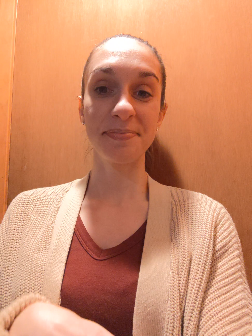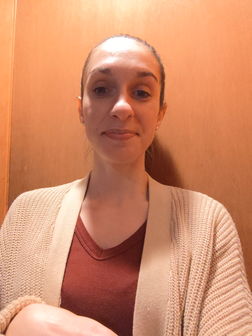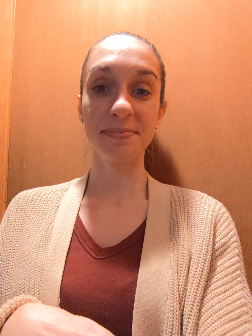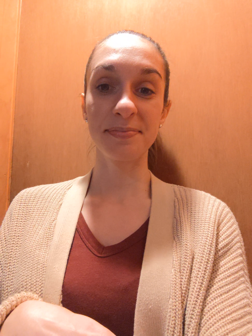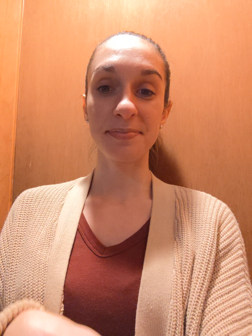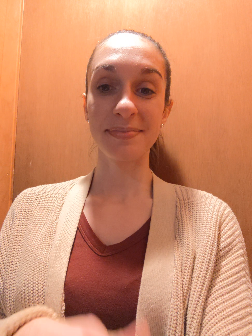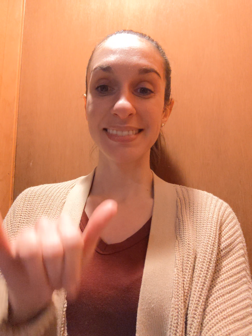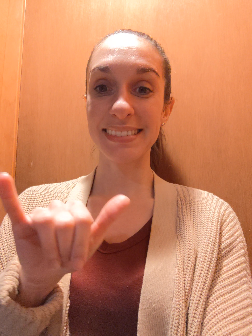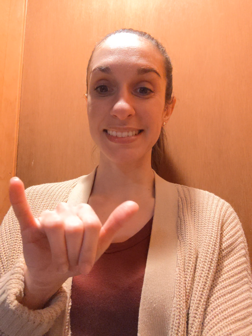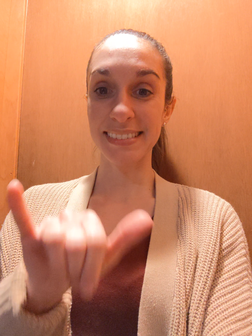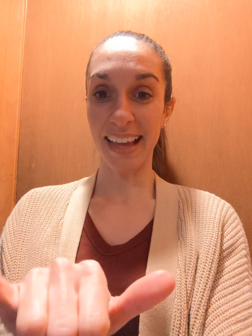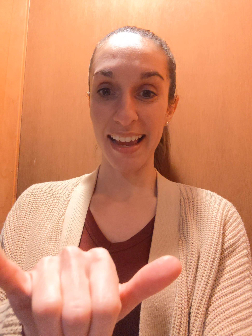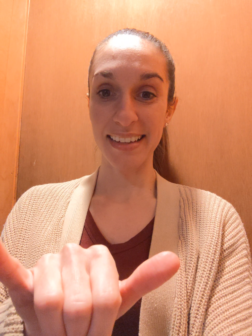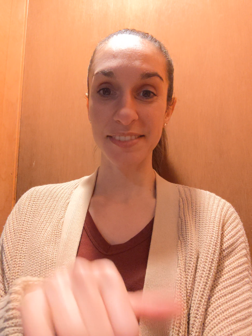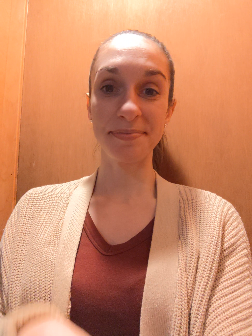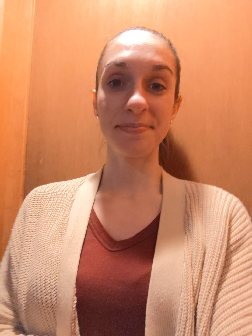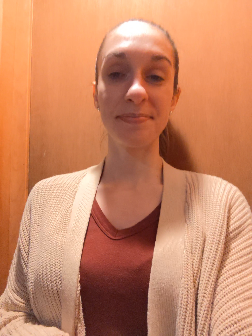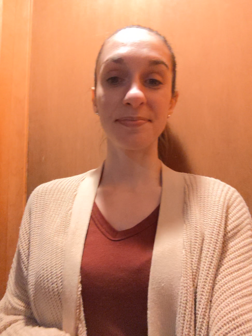stay